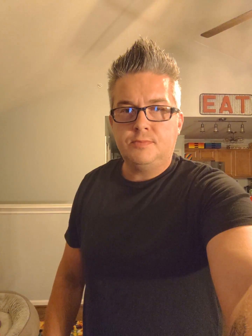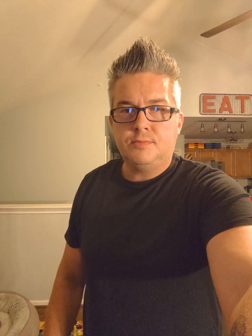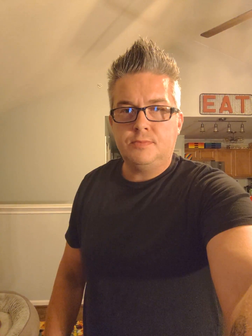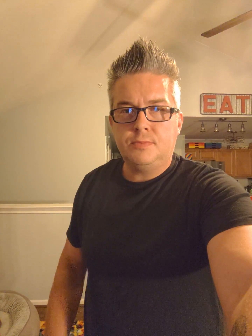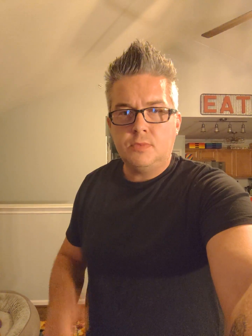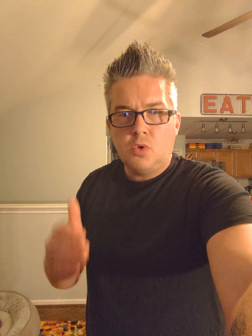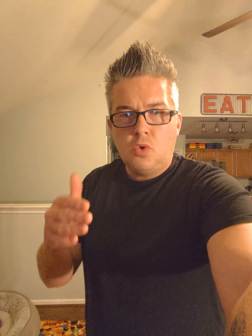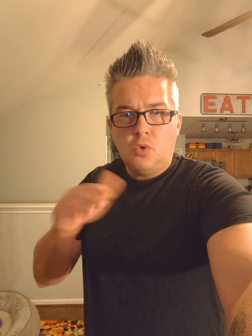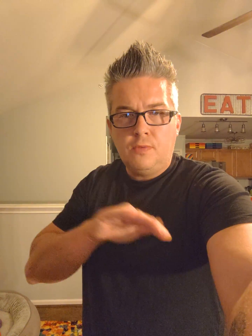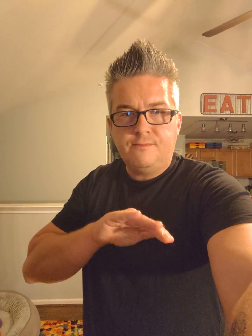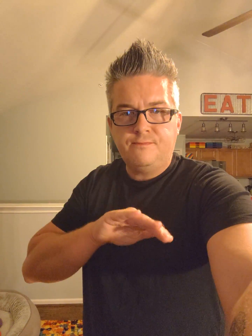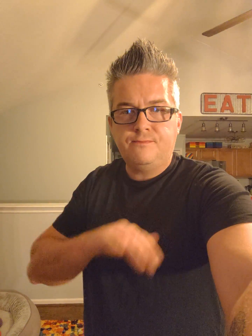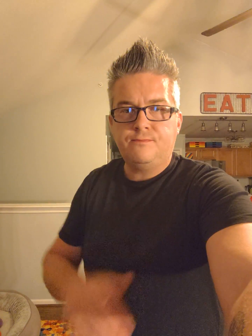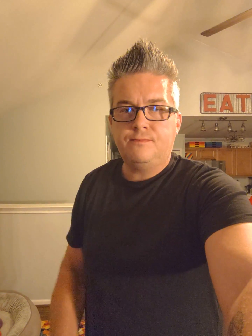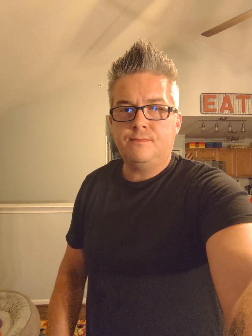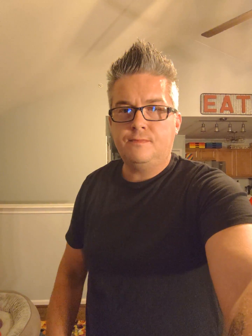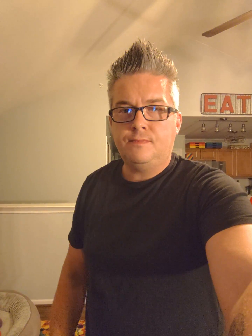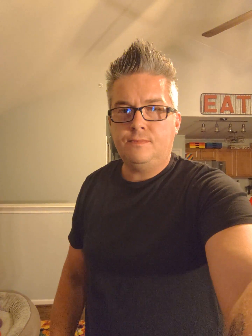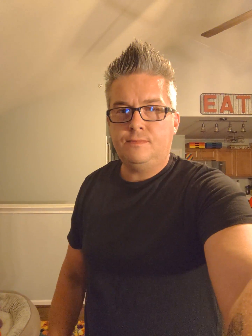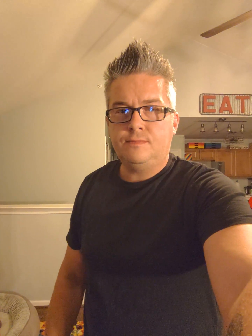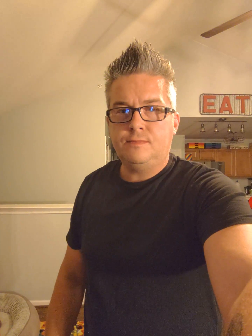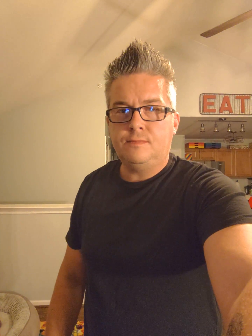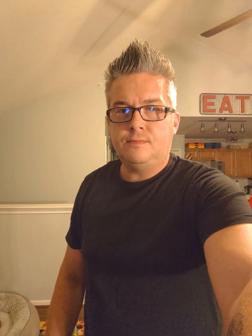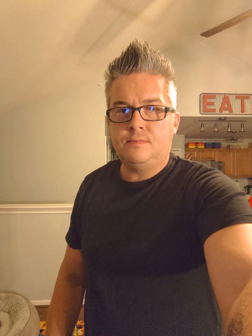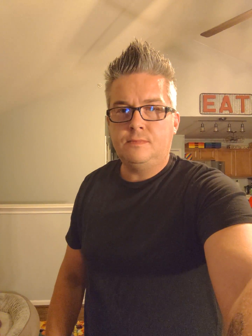cover